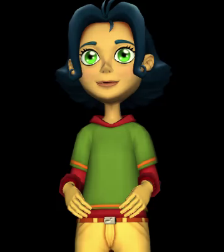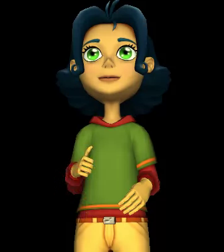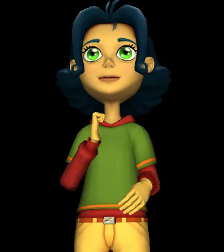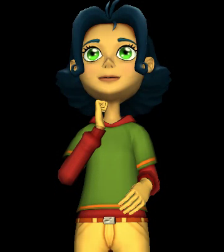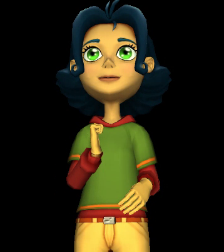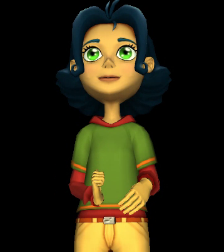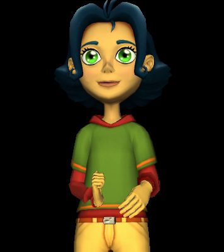حقيبة كتف